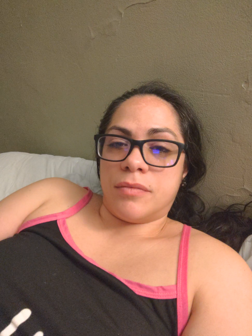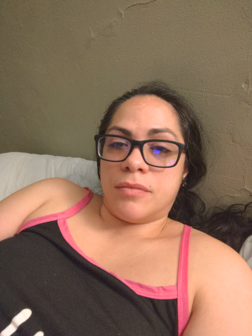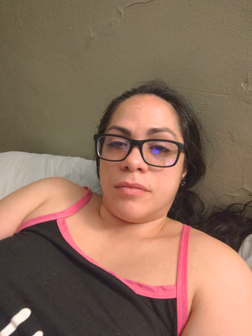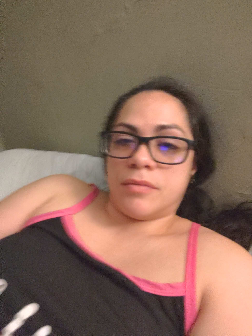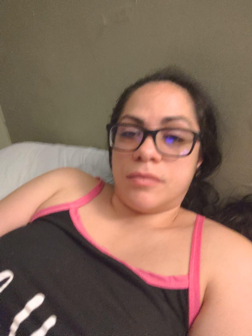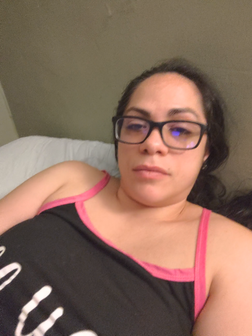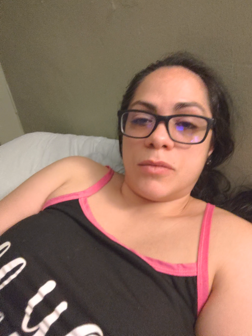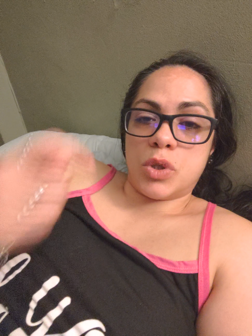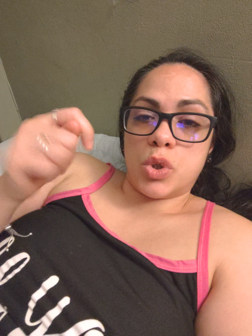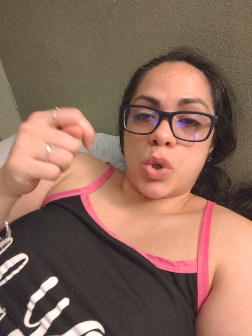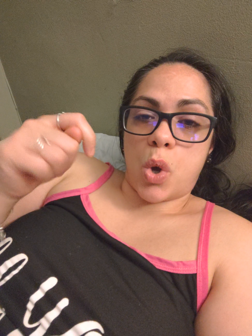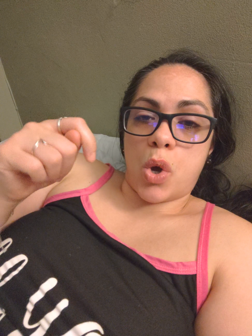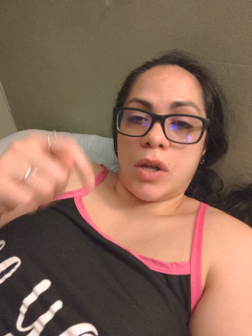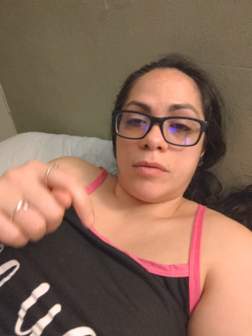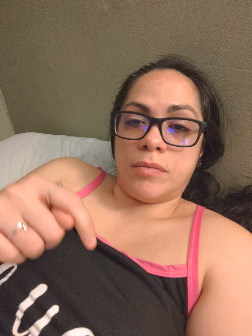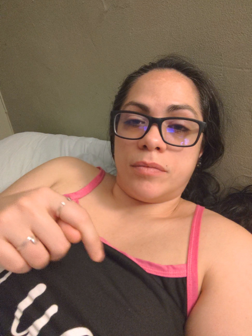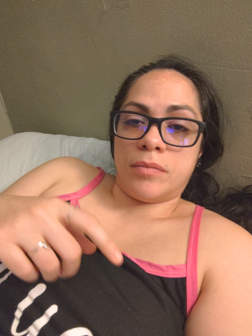toy